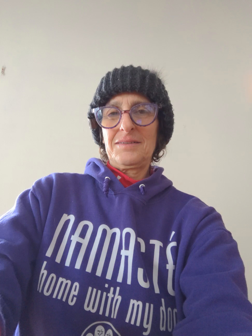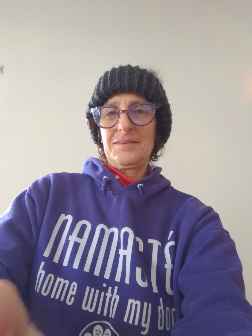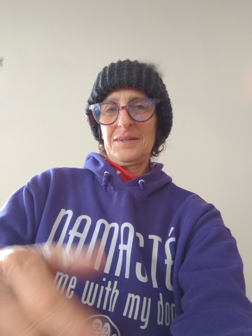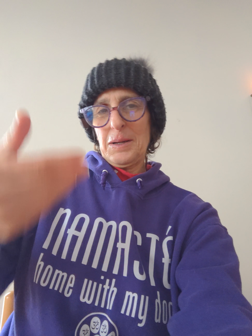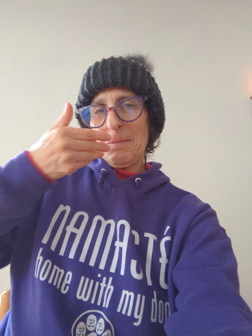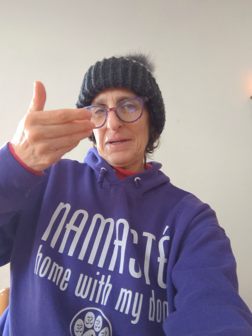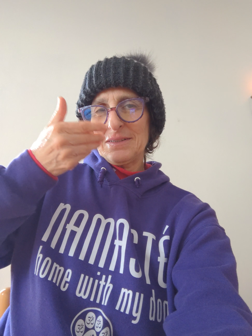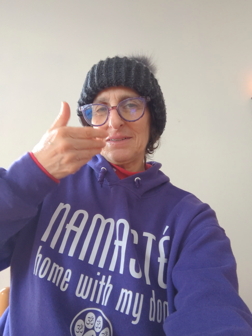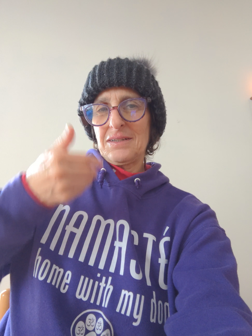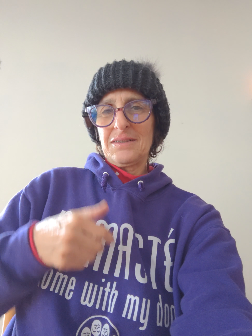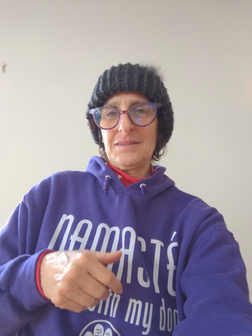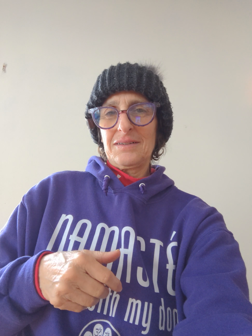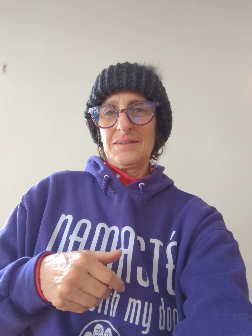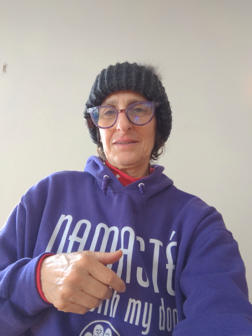pizza